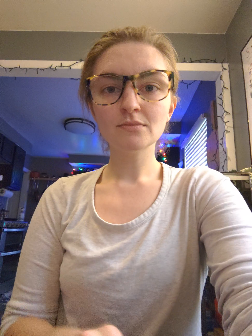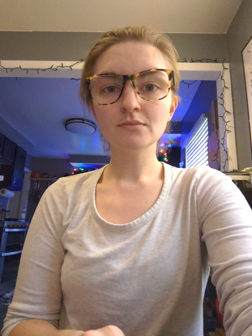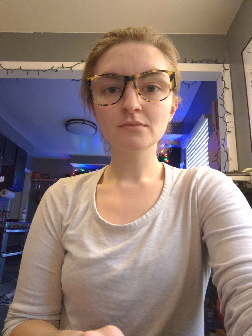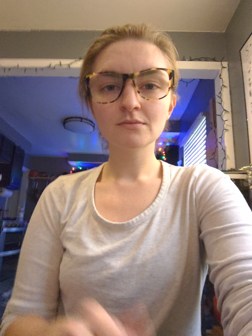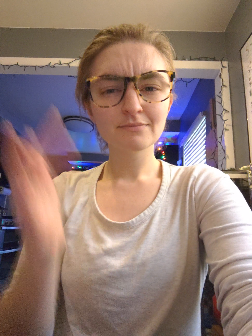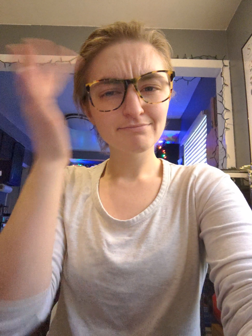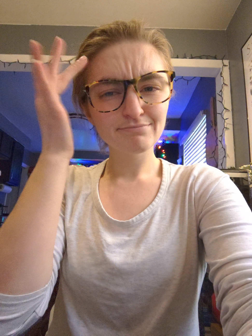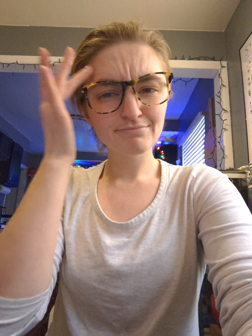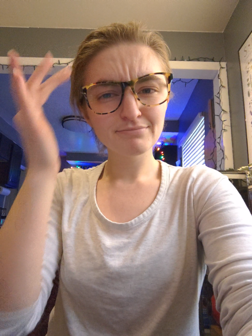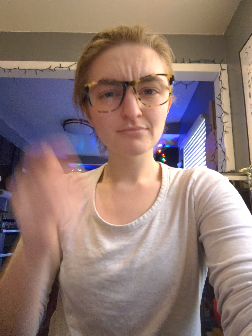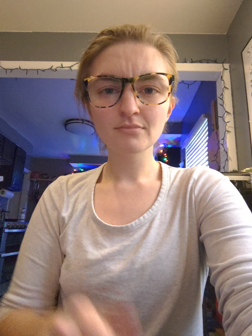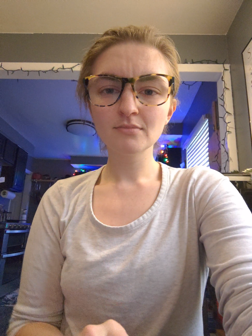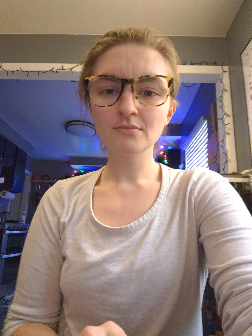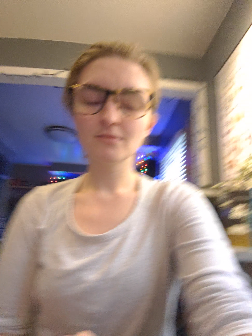sick